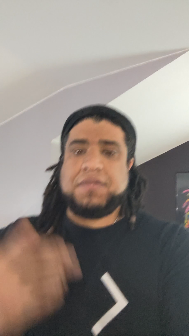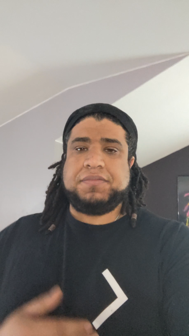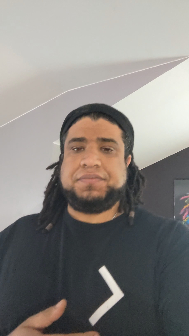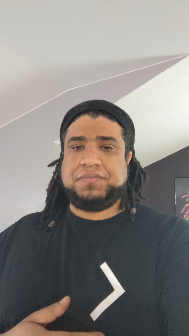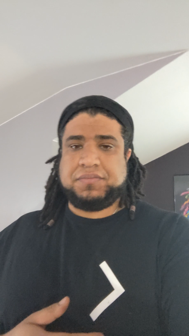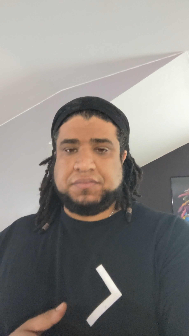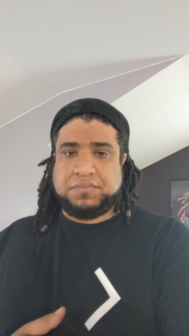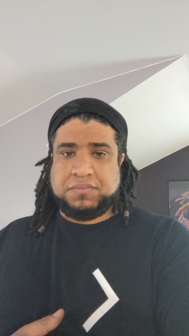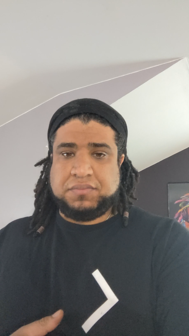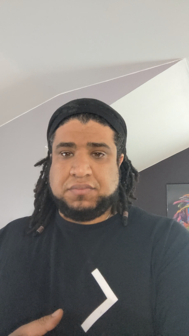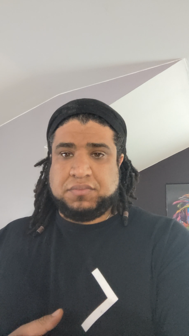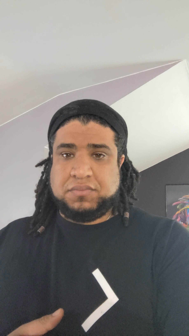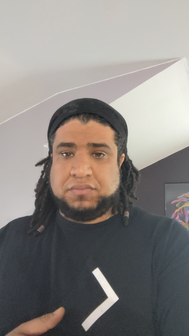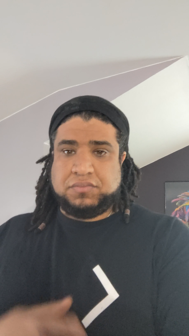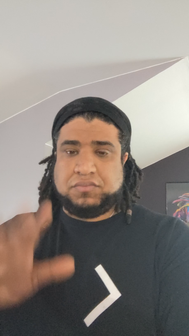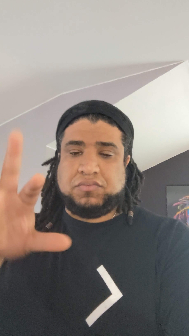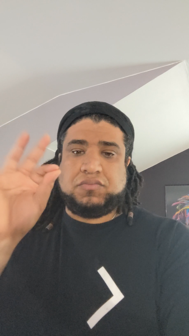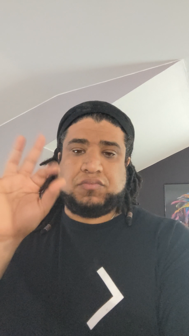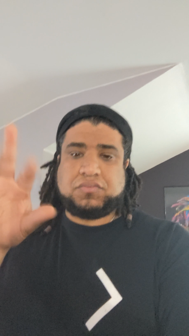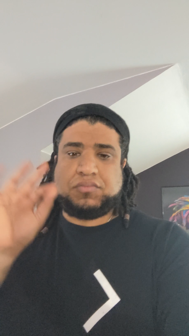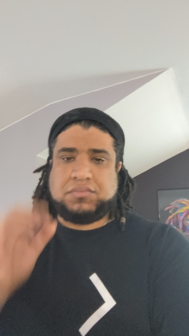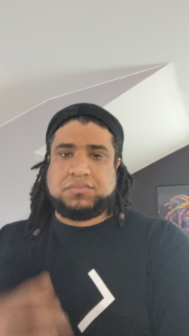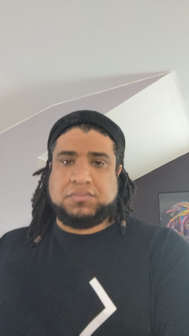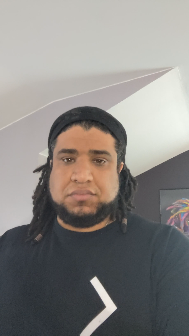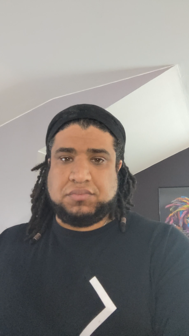choose